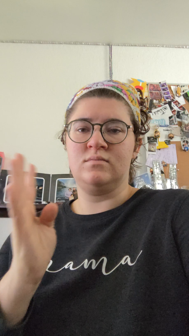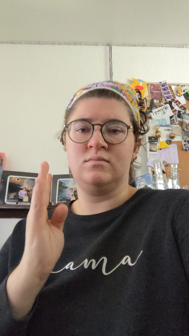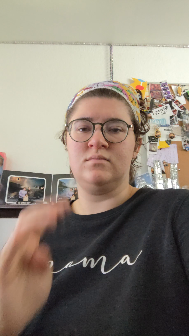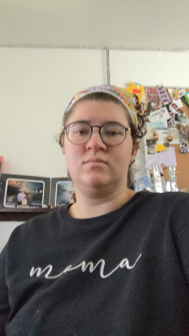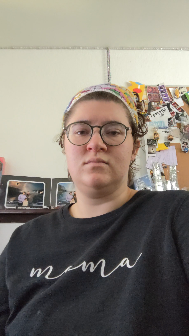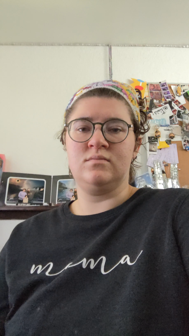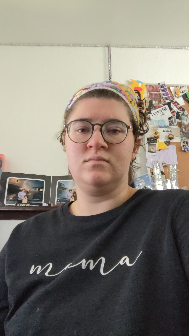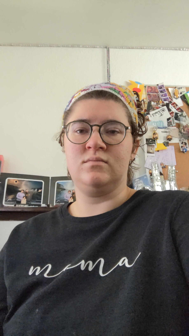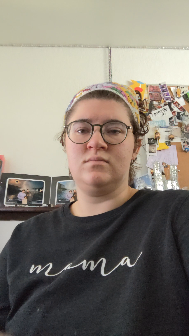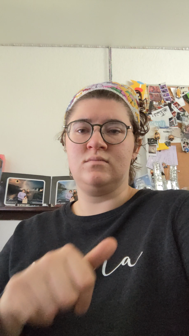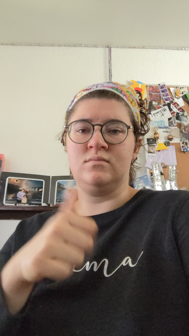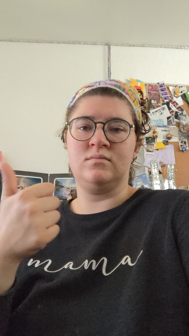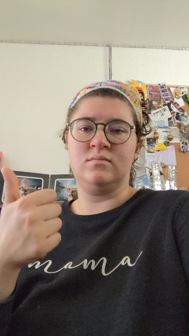other